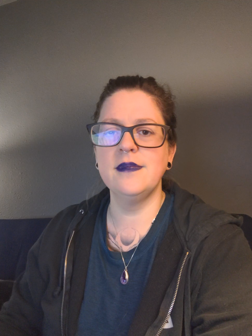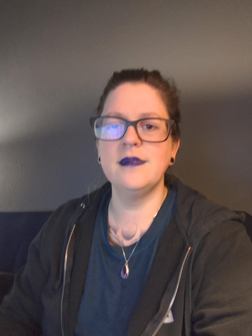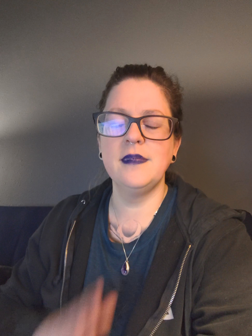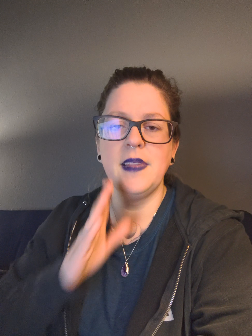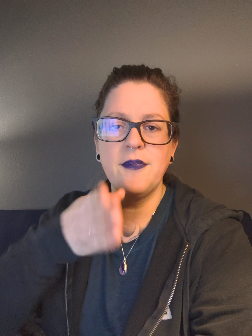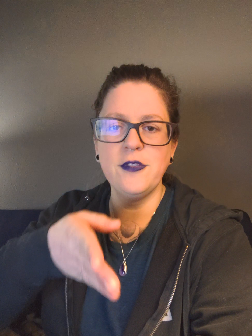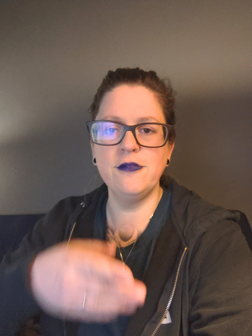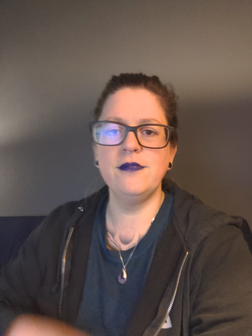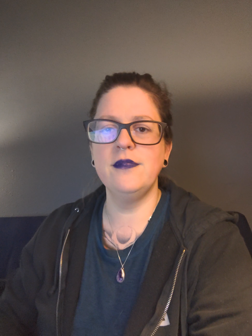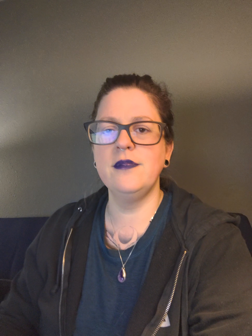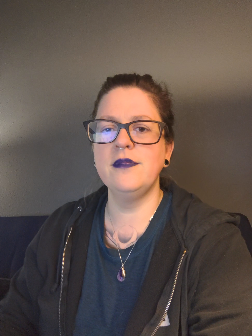after